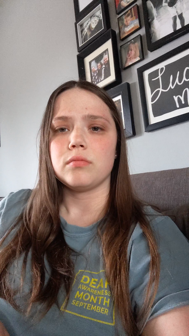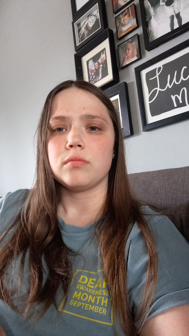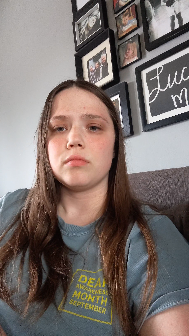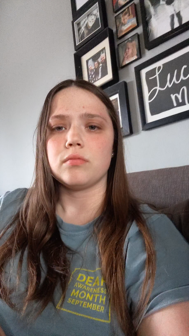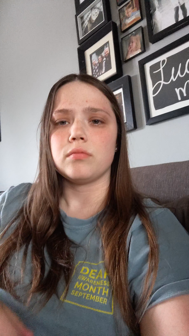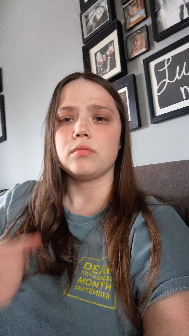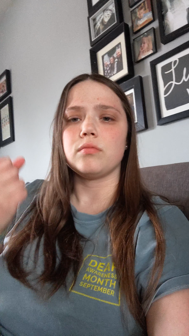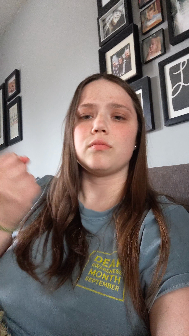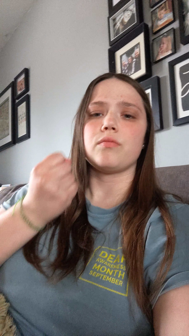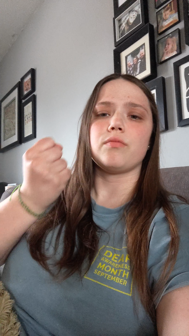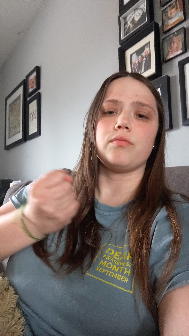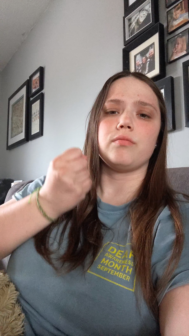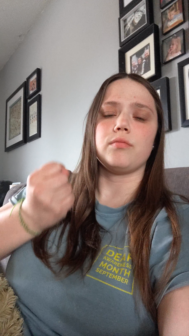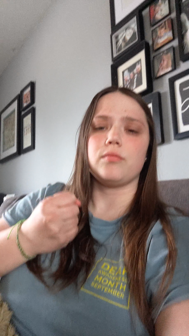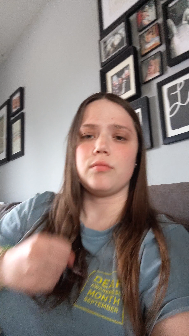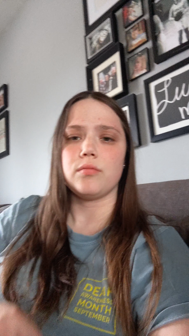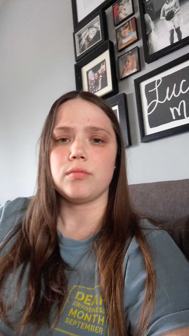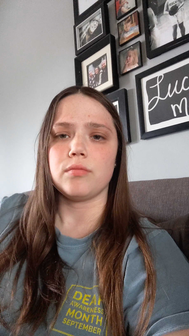coffee